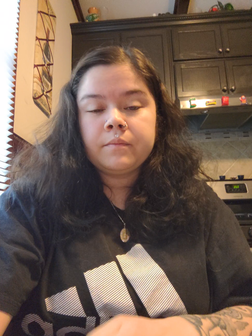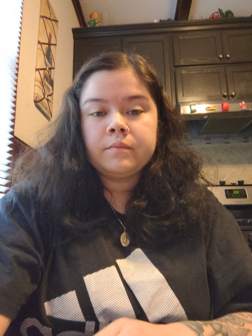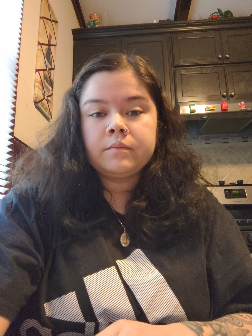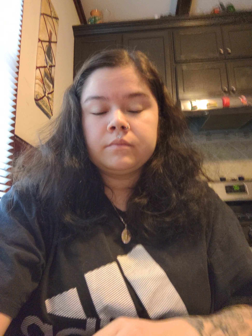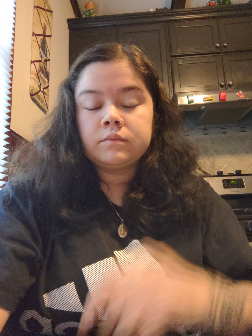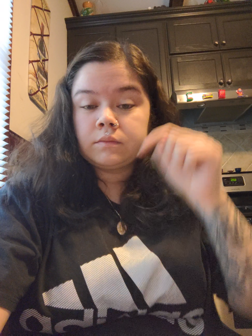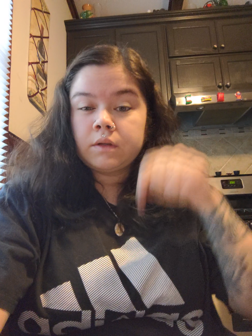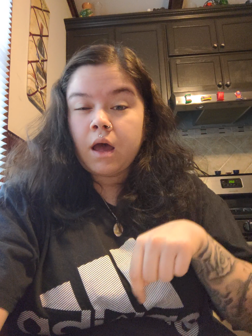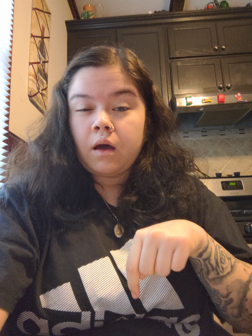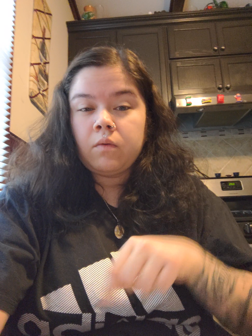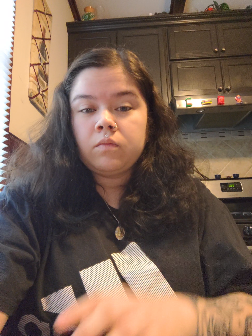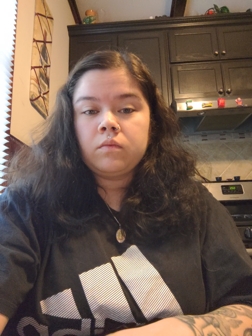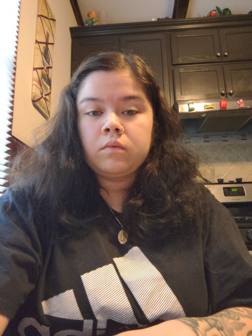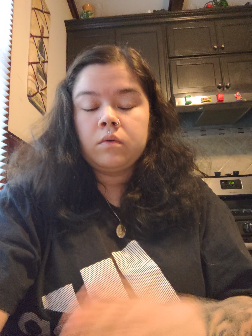down